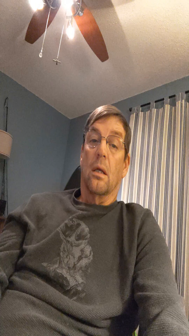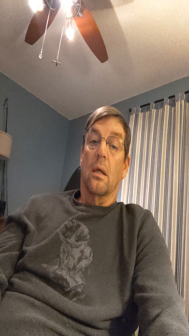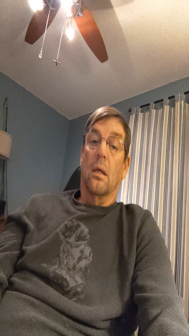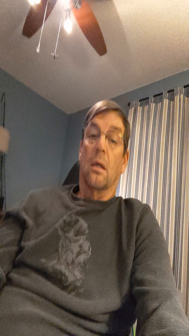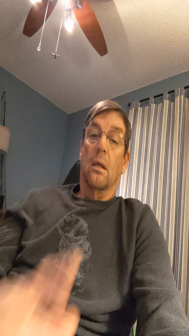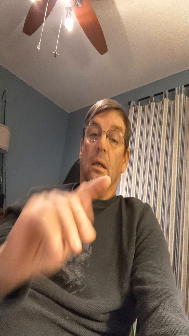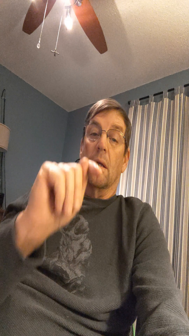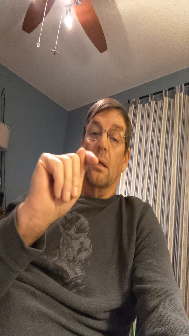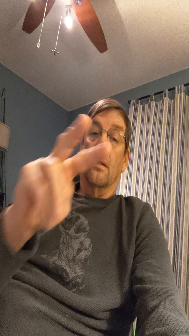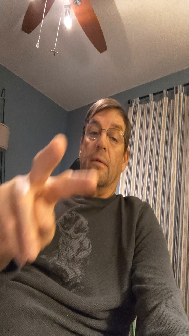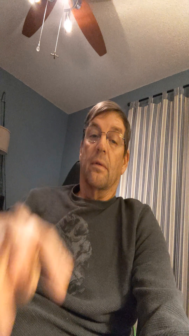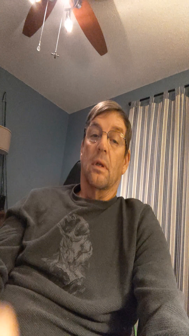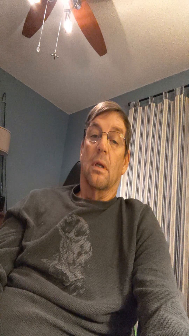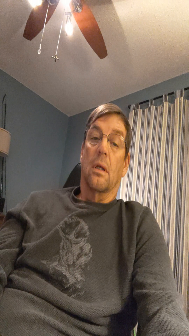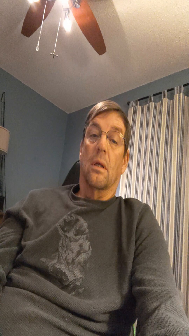TV